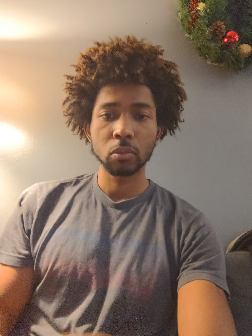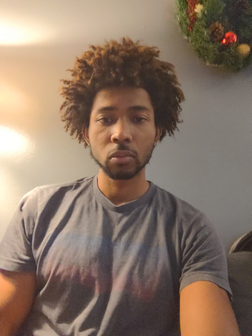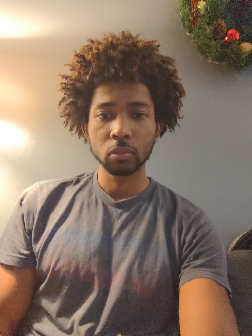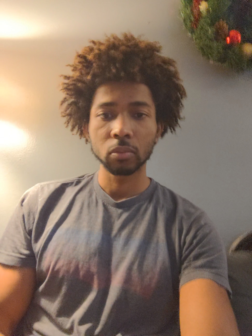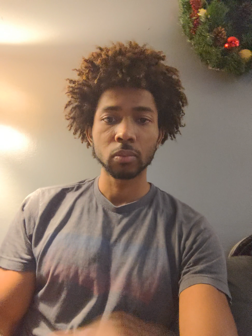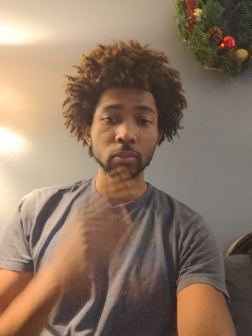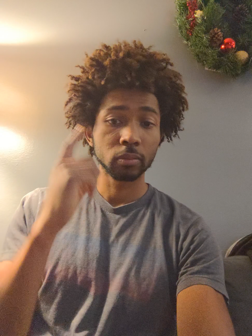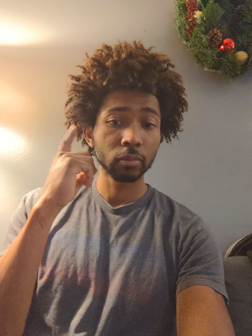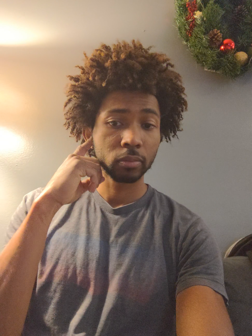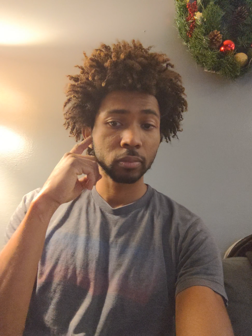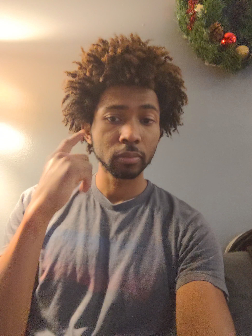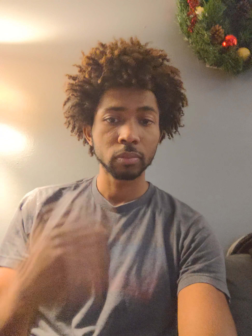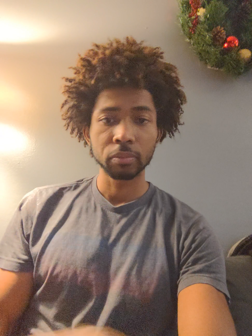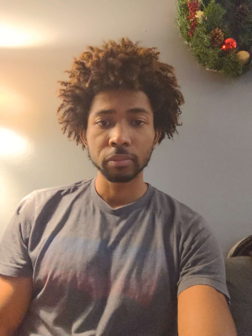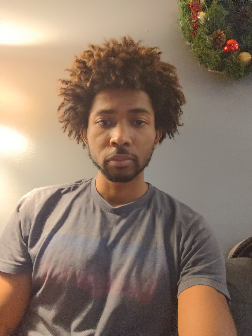hear